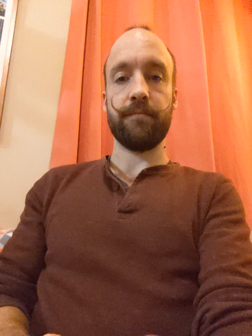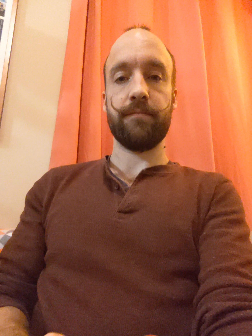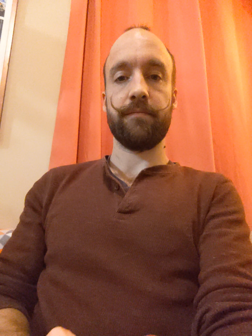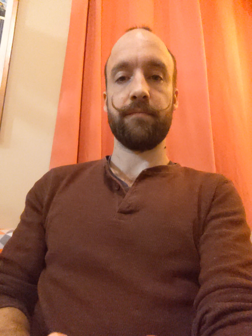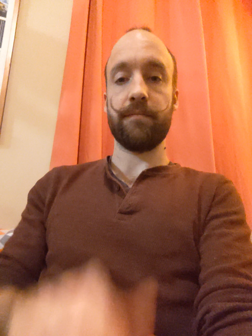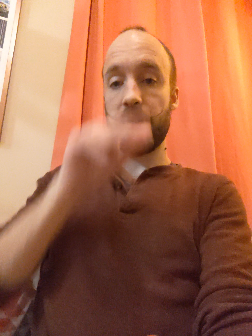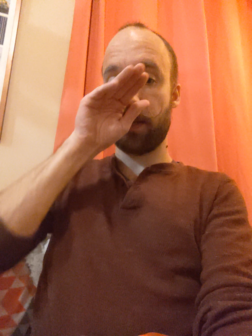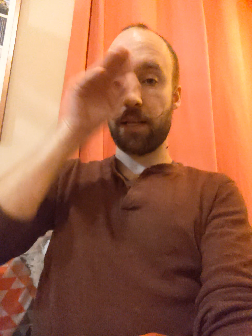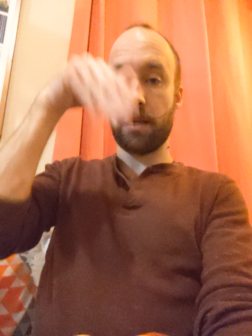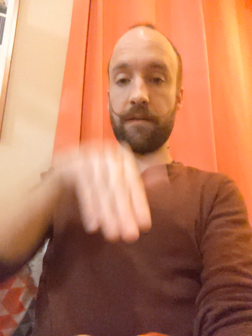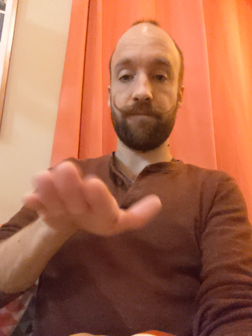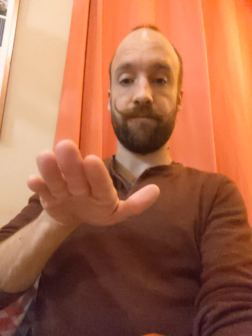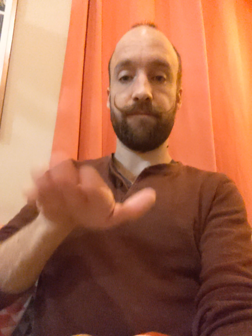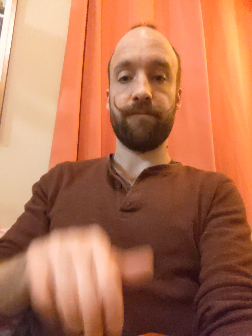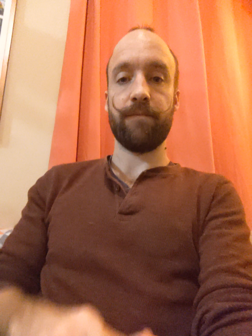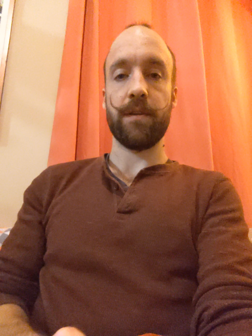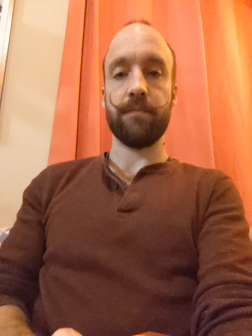elephant